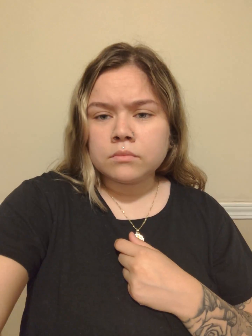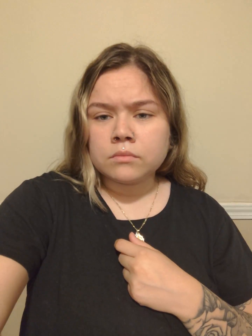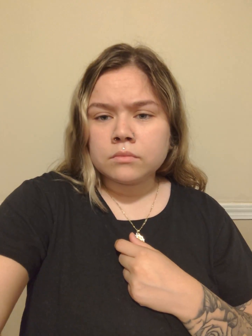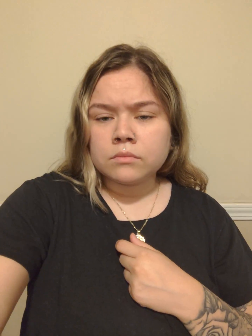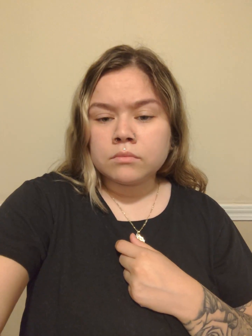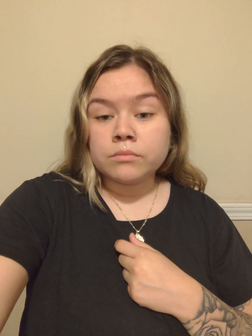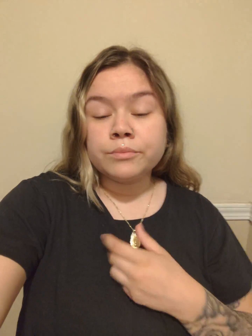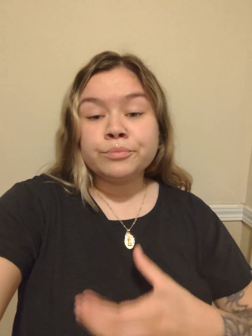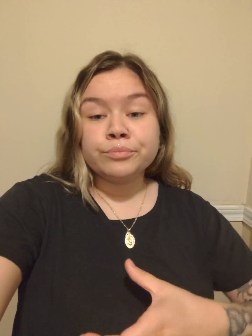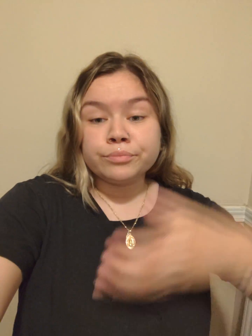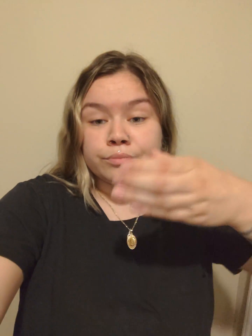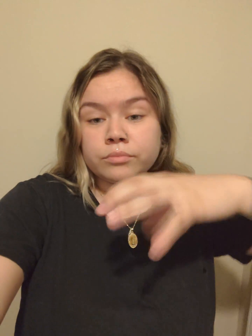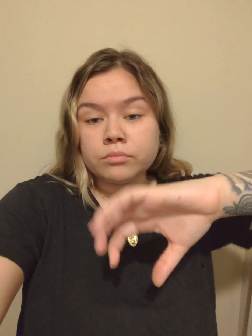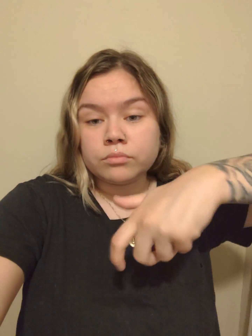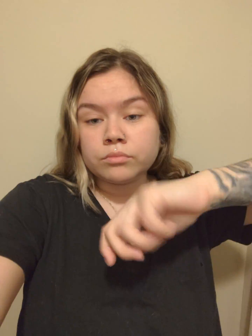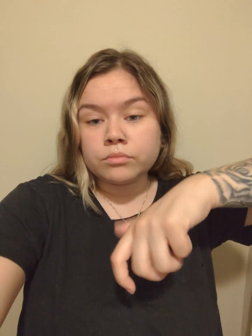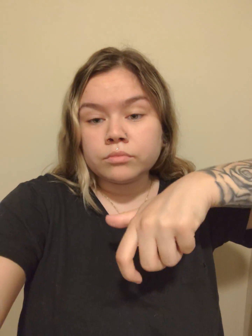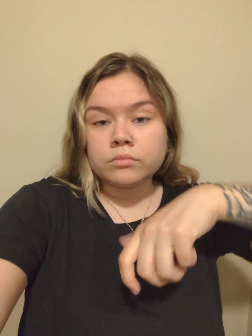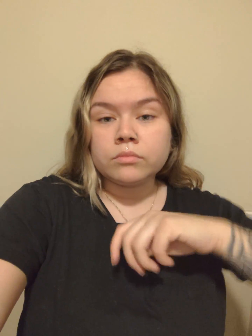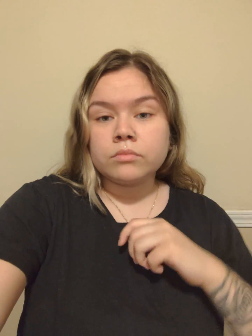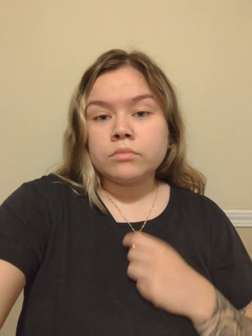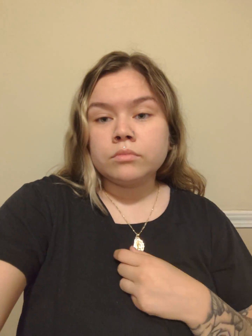jar